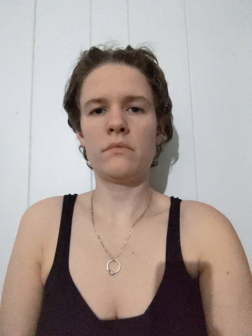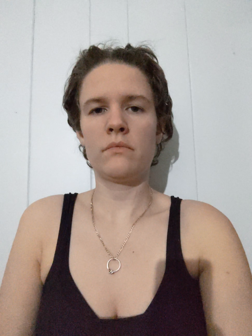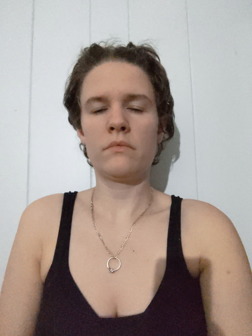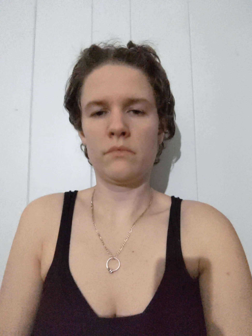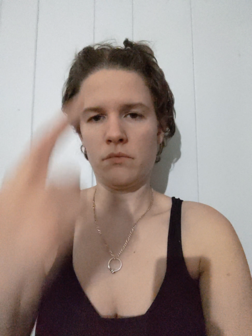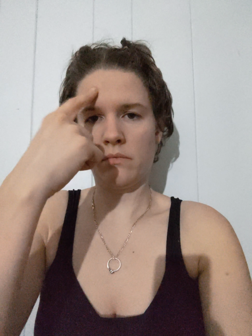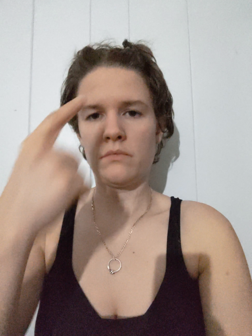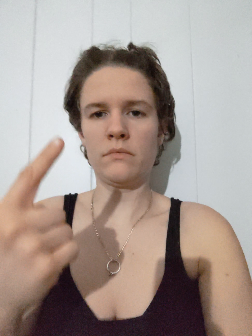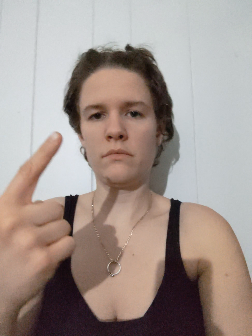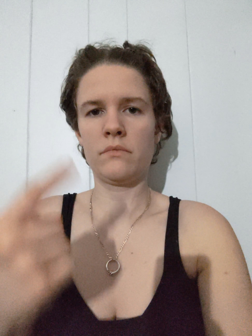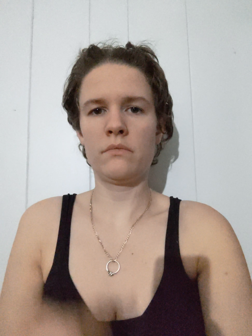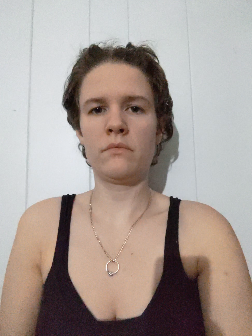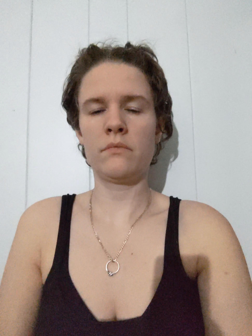penny